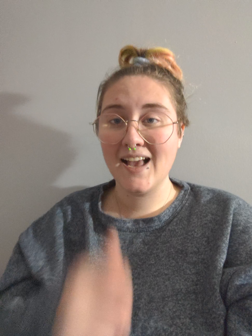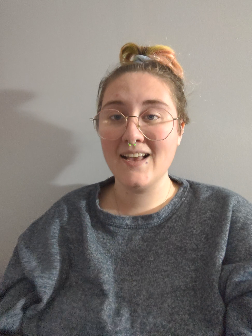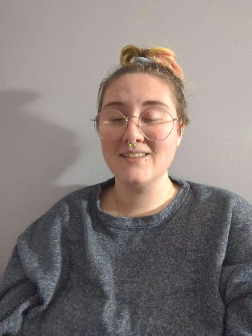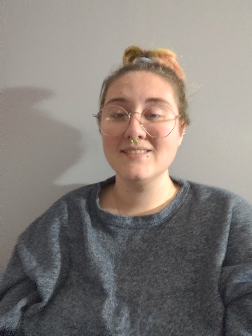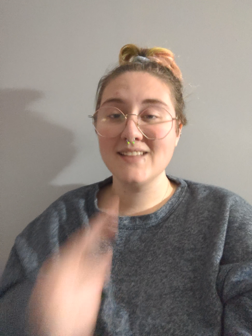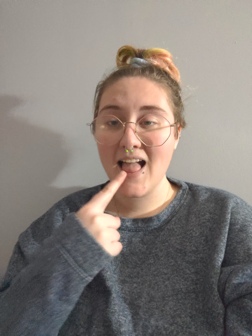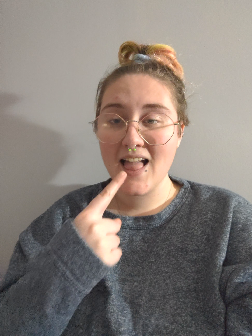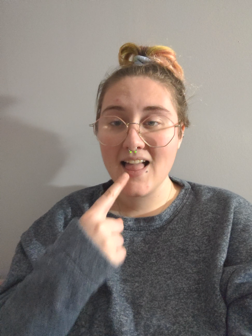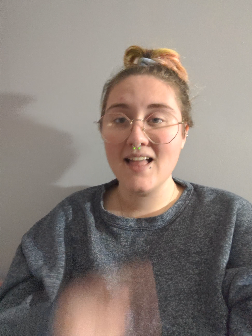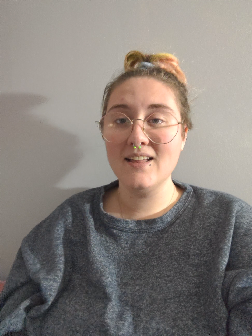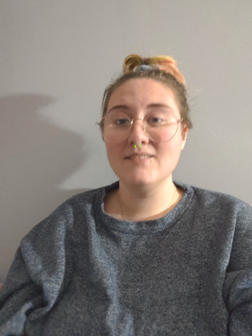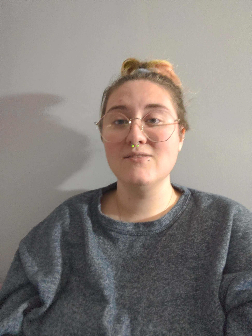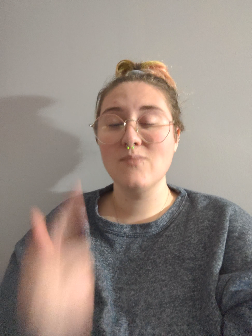tongue